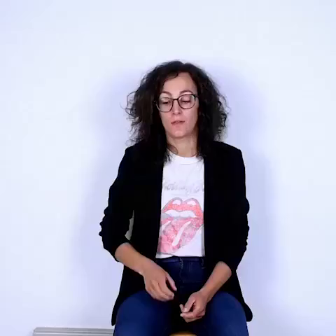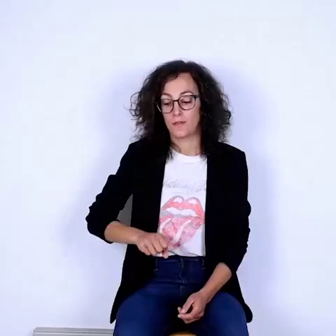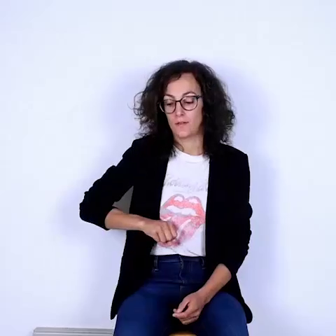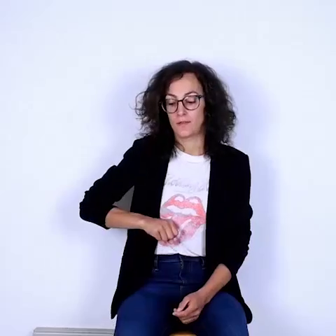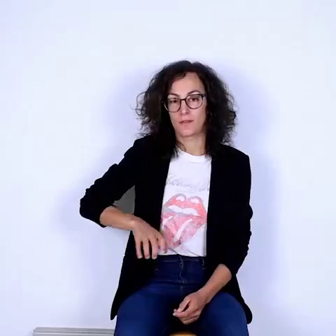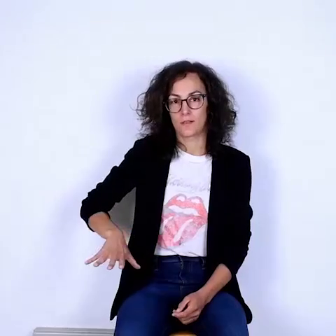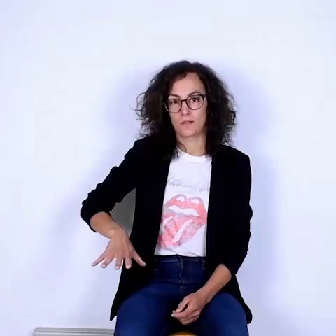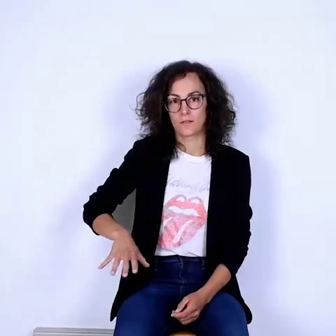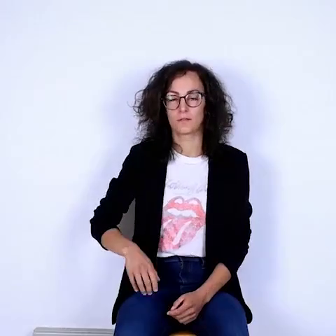diarrea